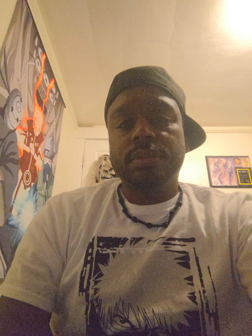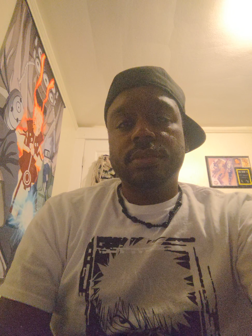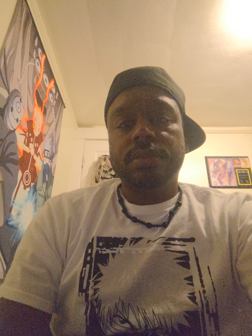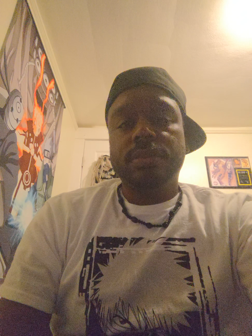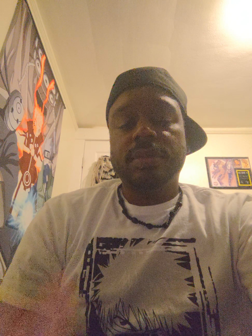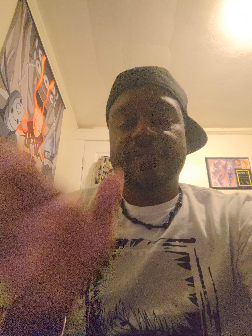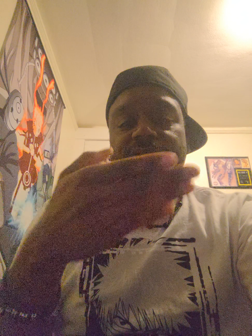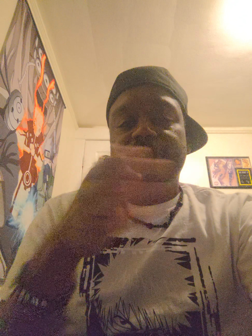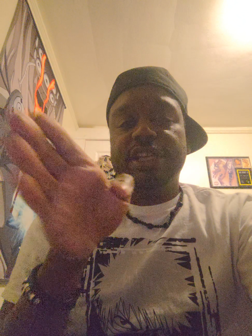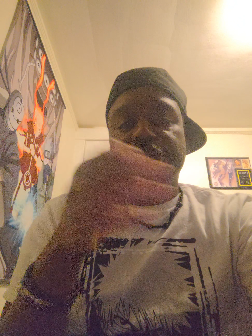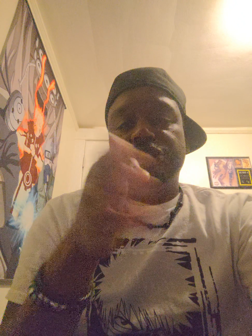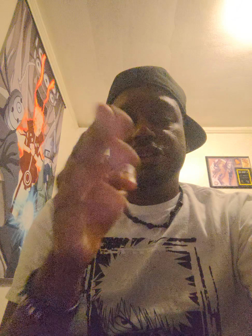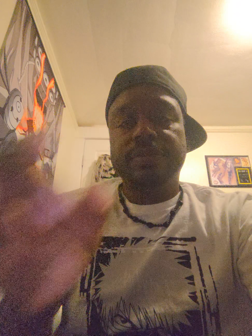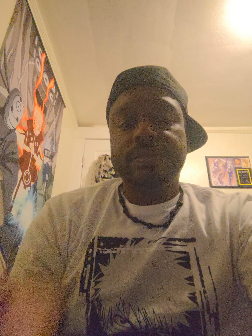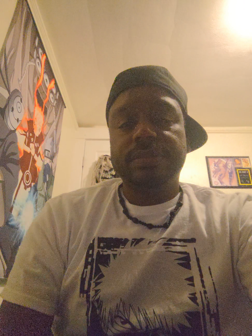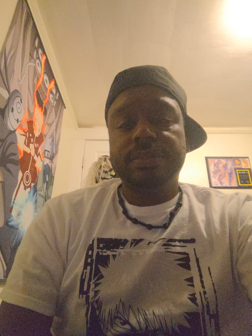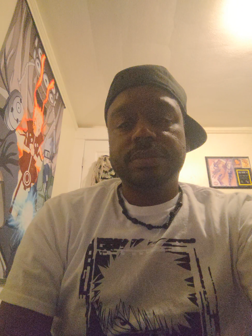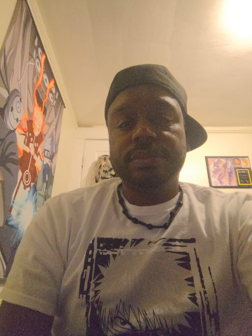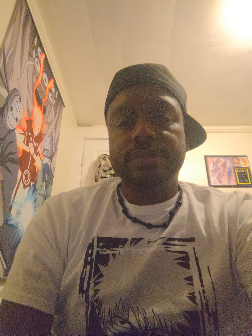fish